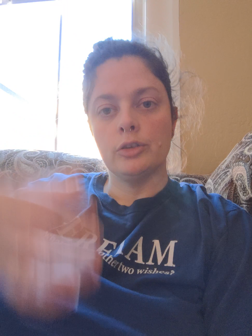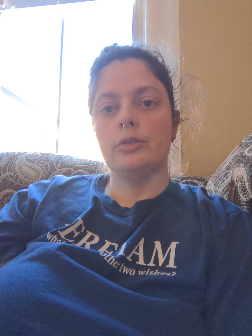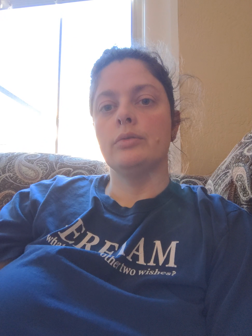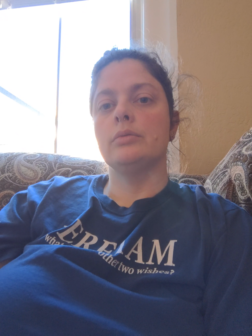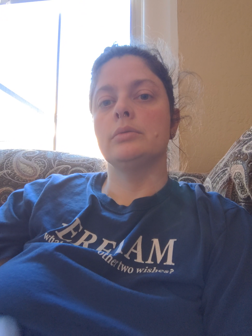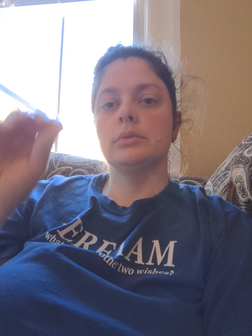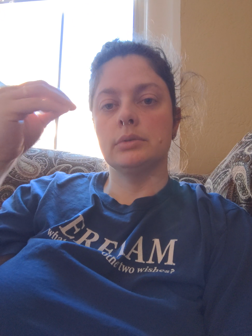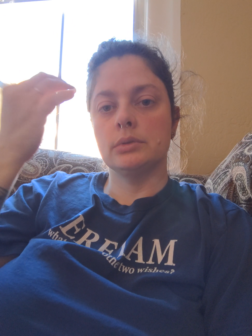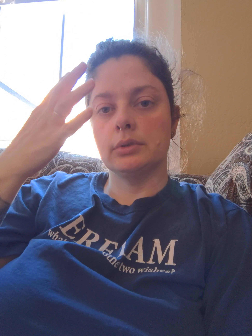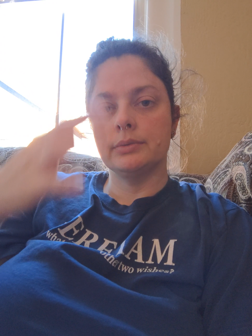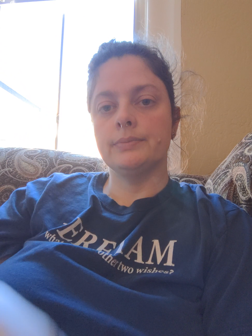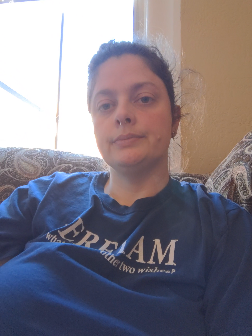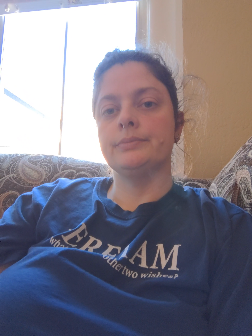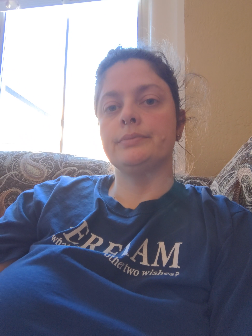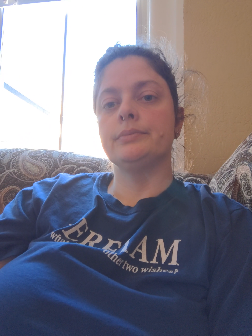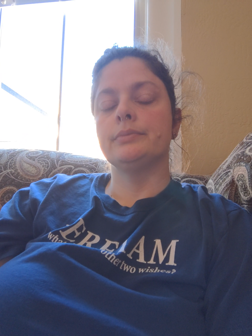sun